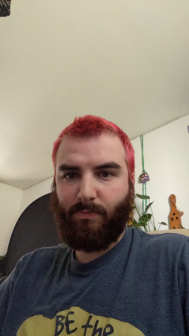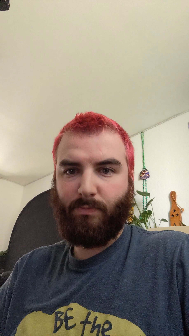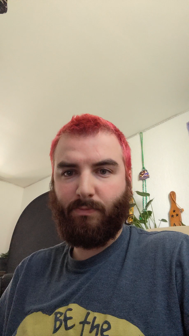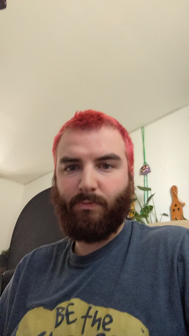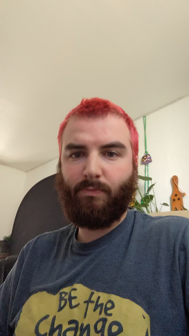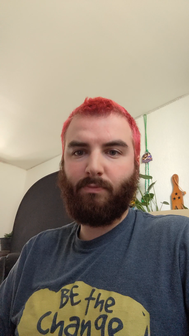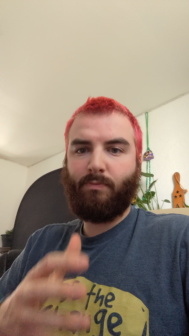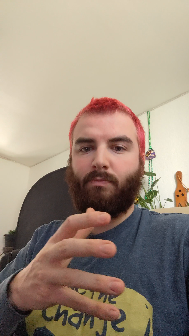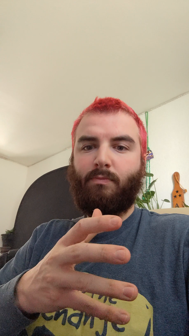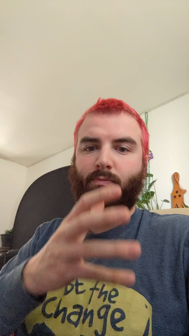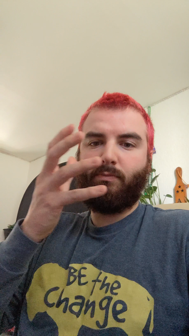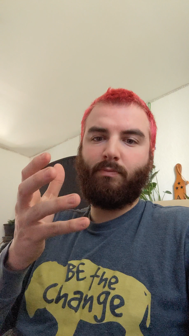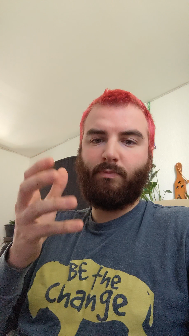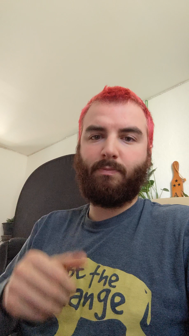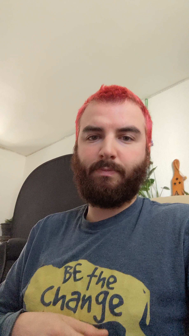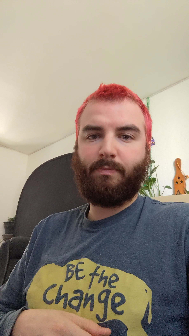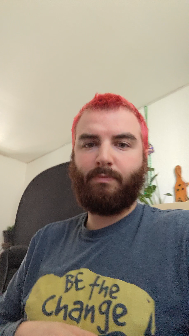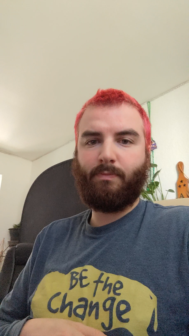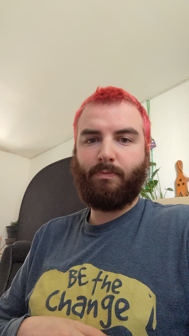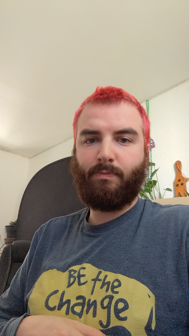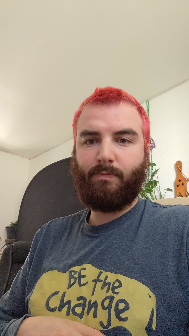a lot